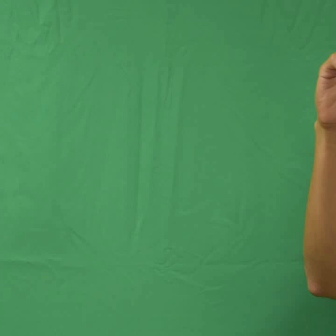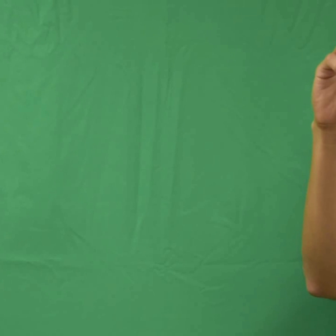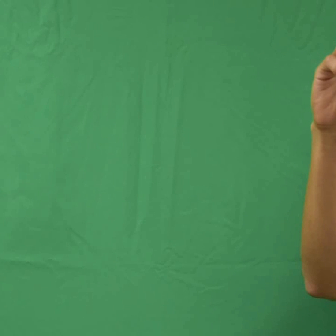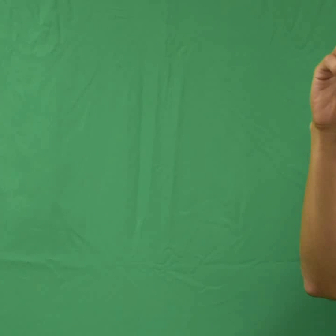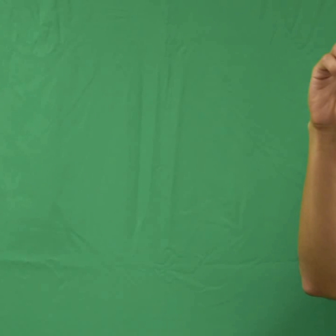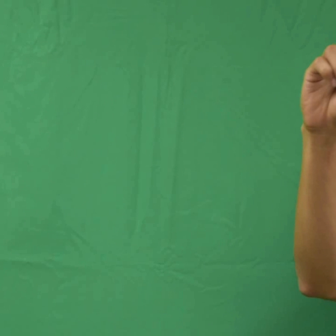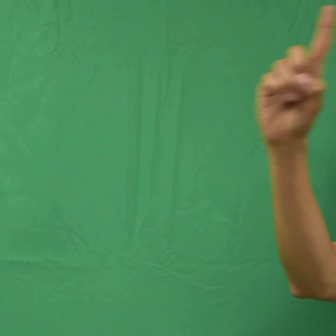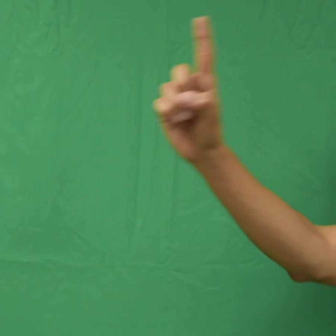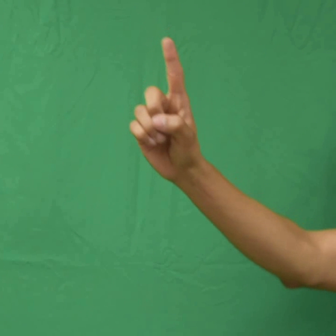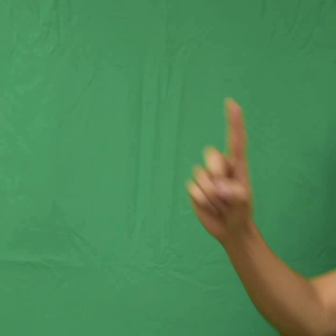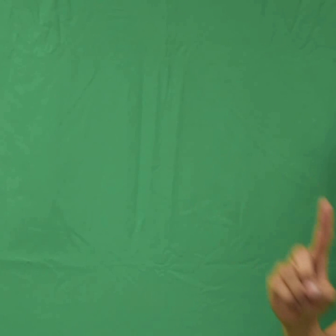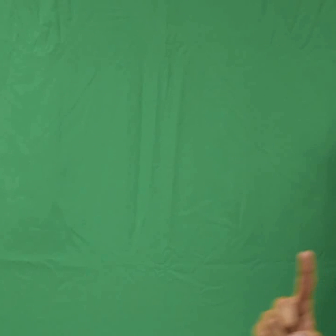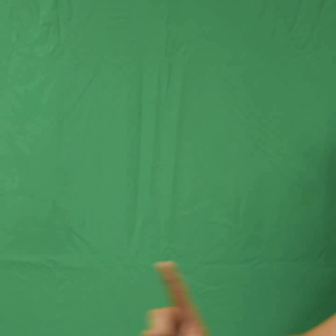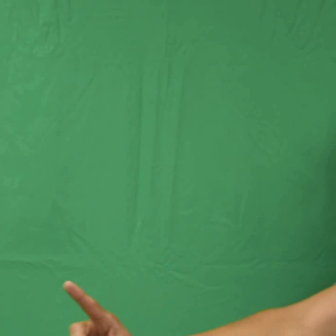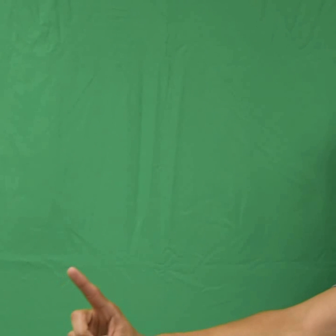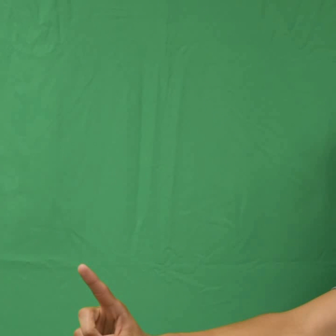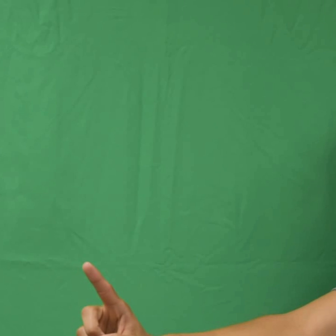Z